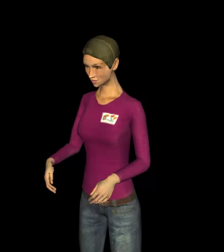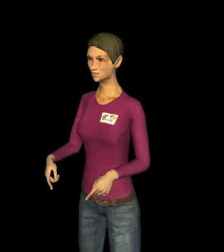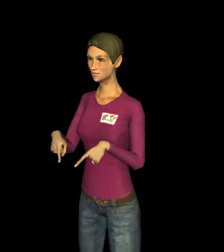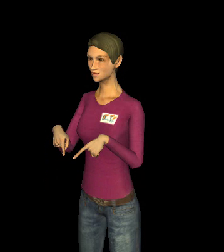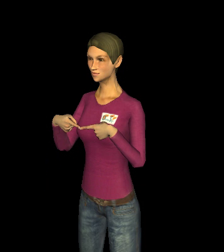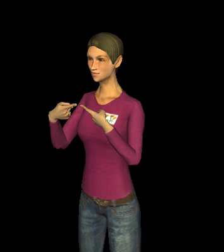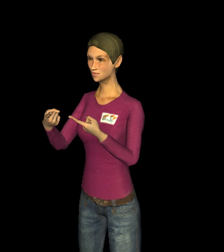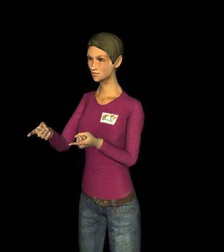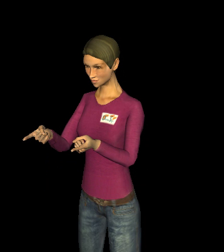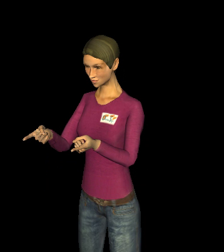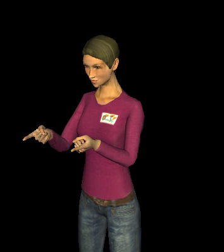يذهب